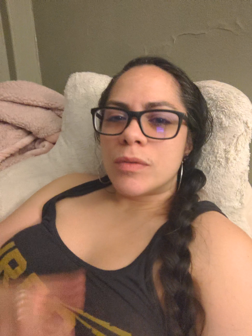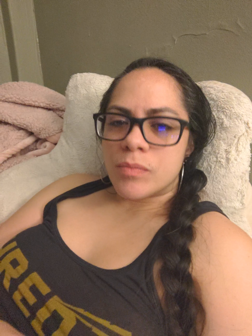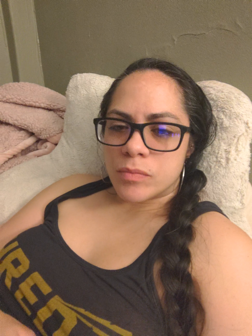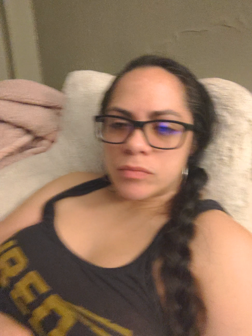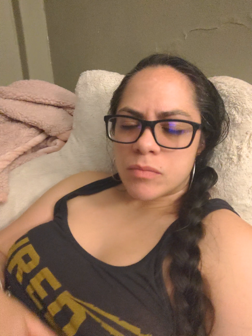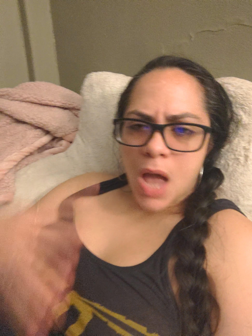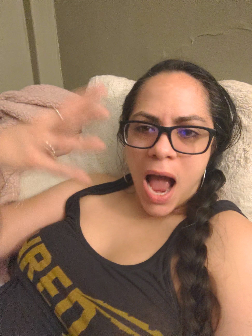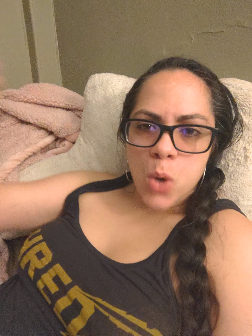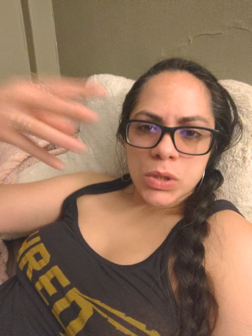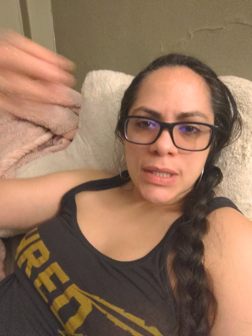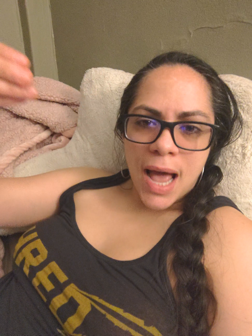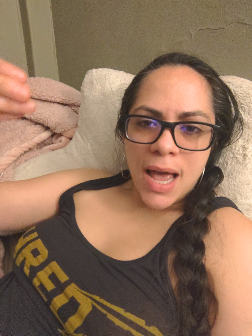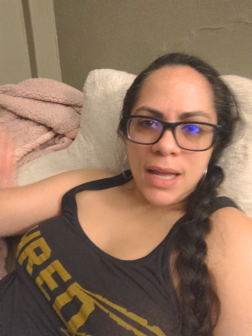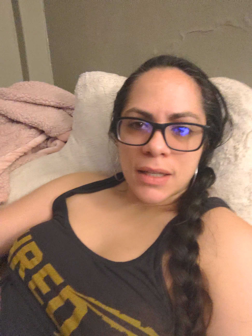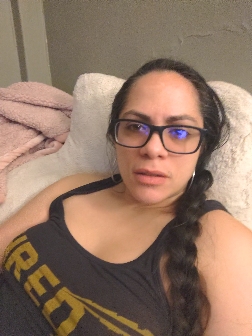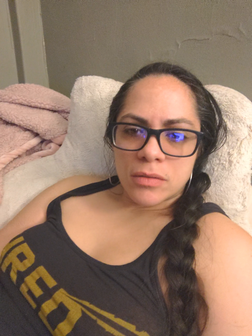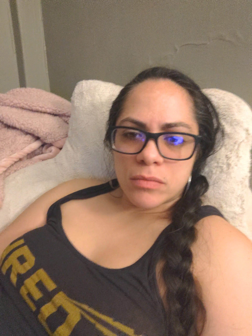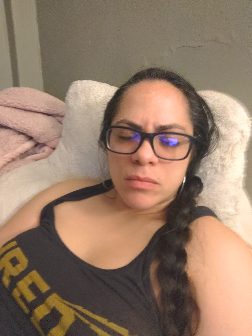outside